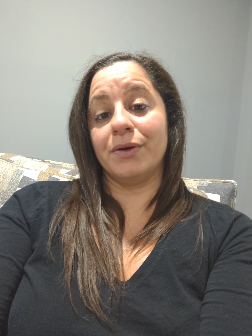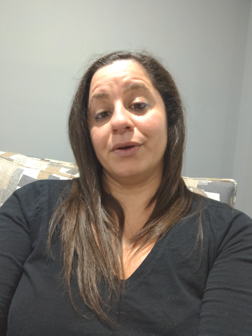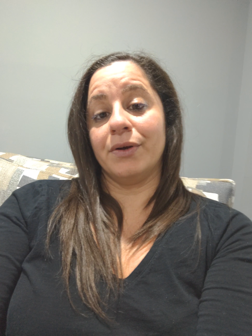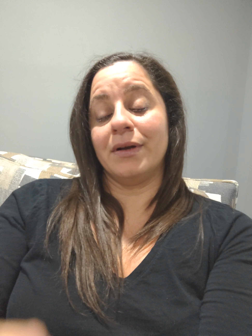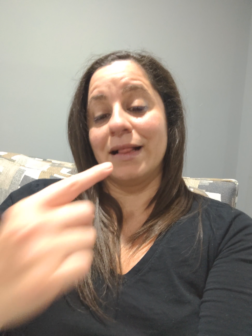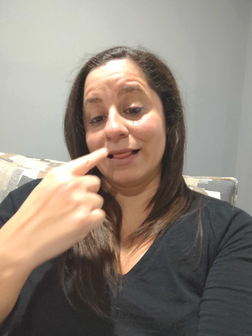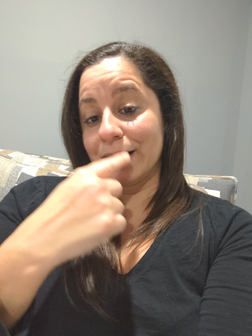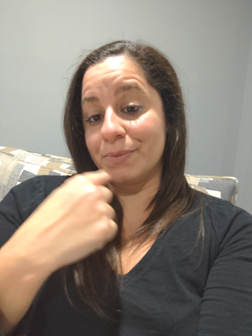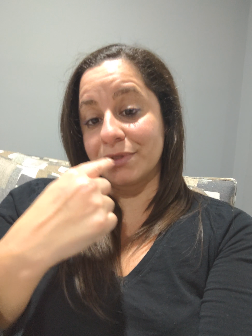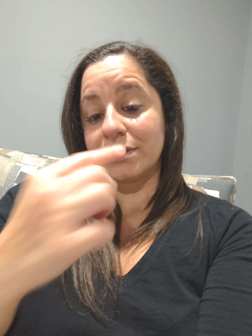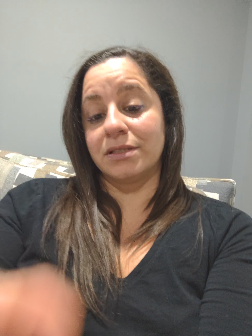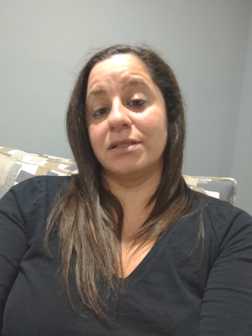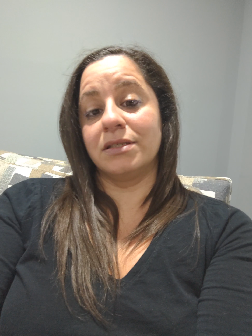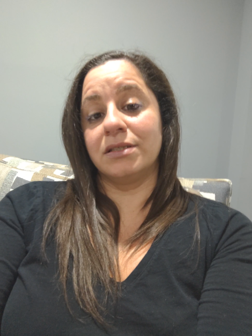lips